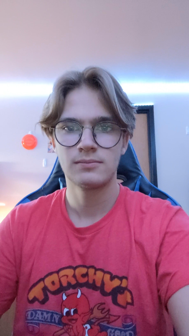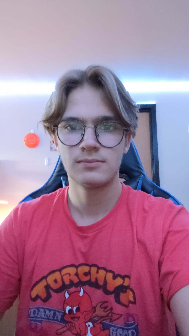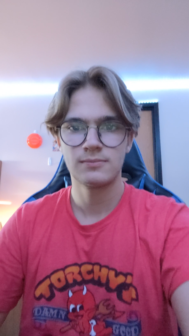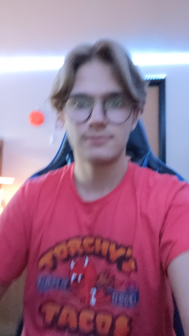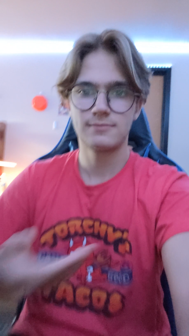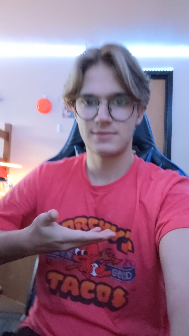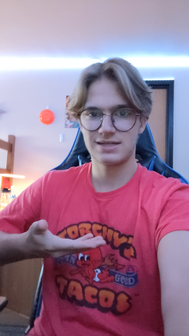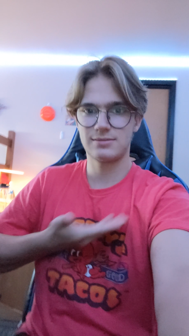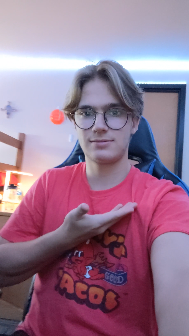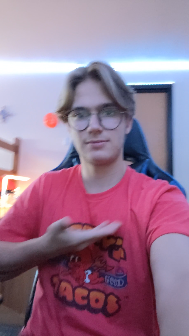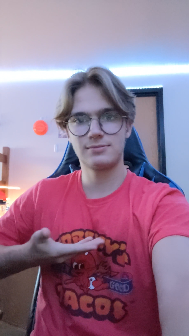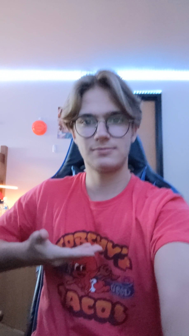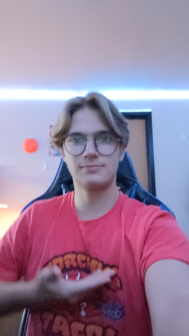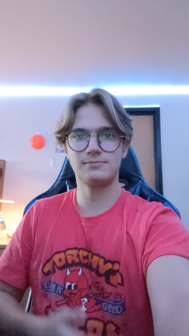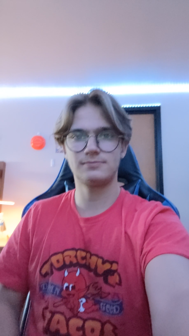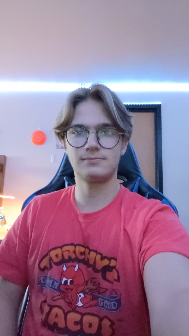baby